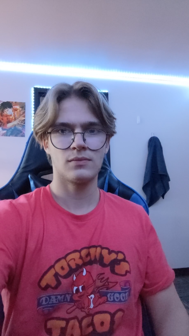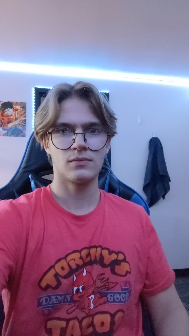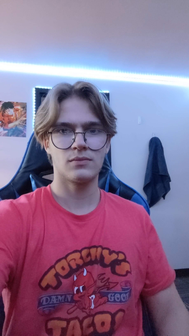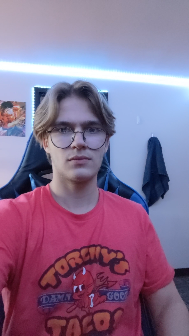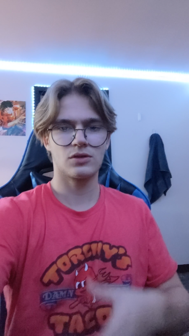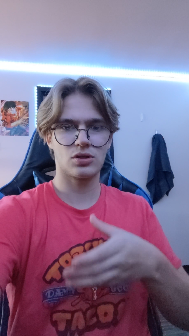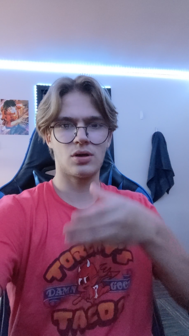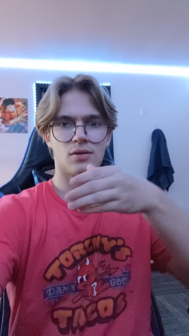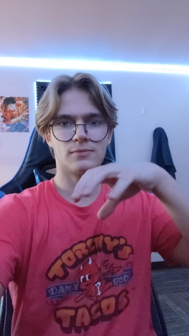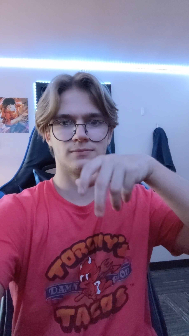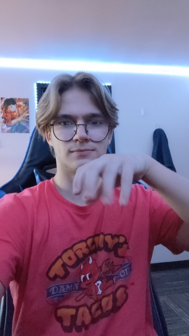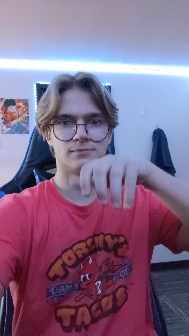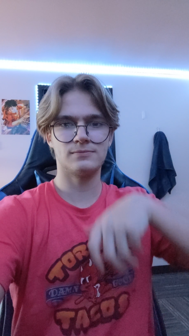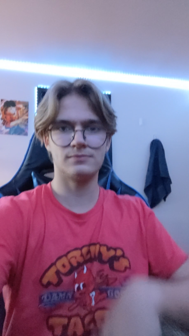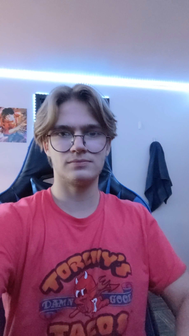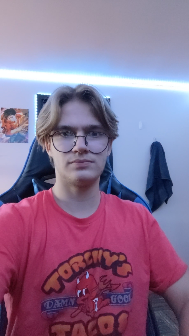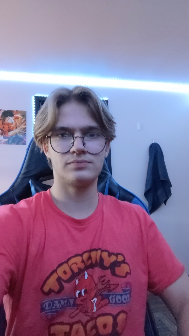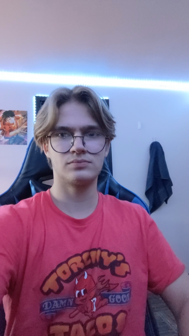jar